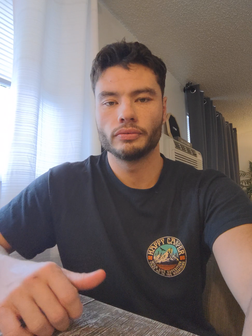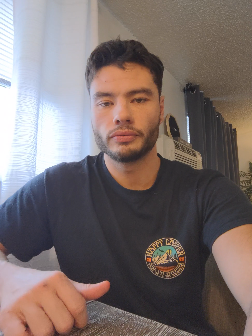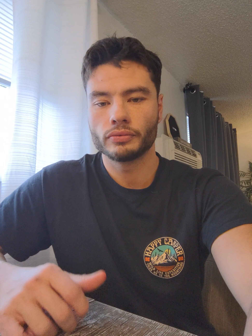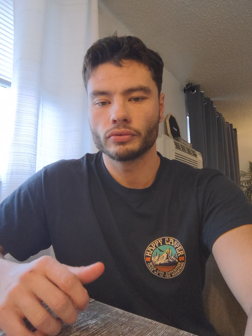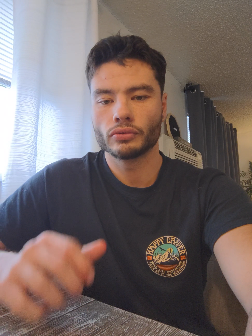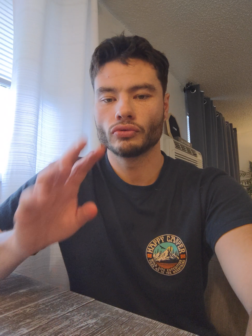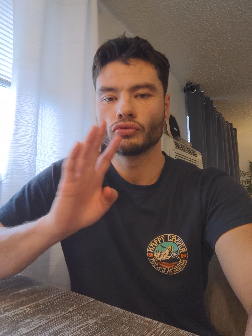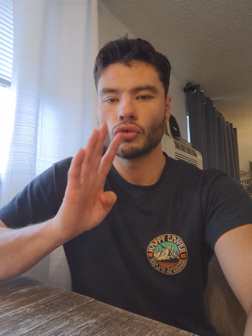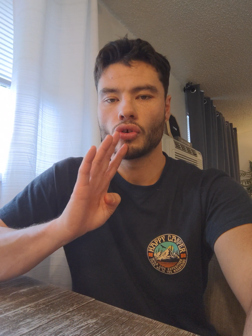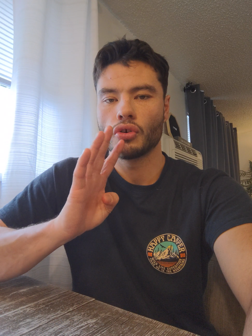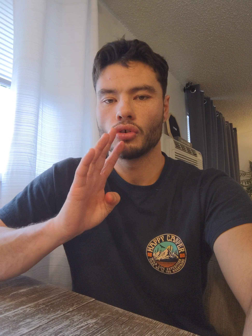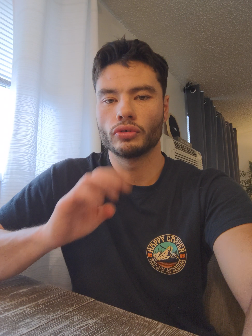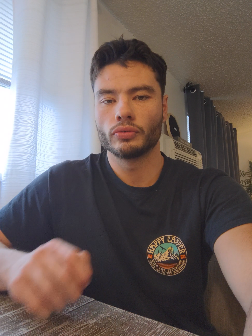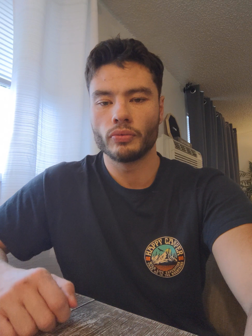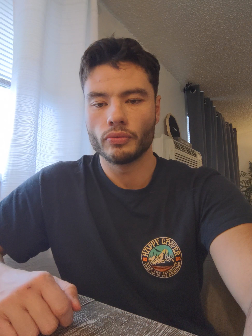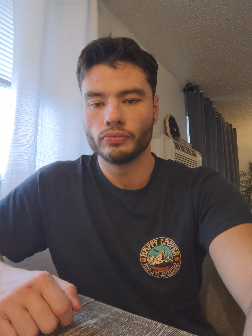talk